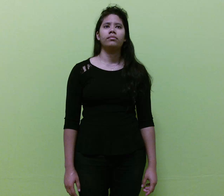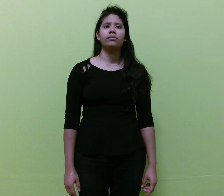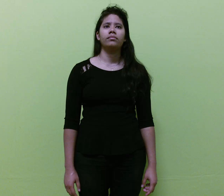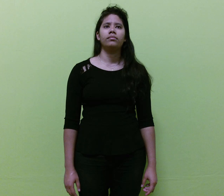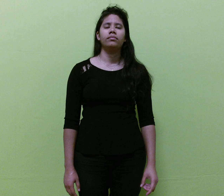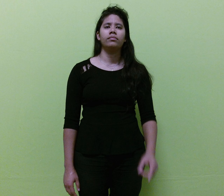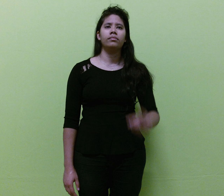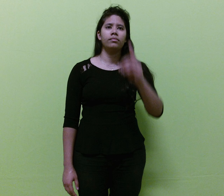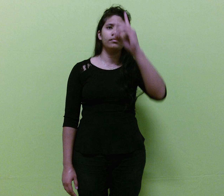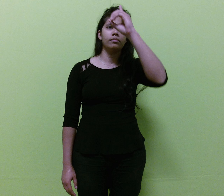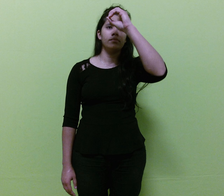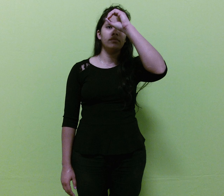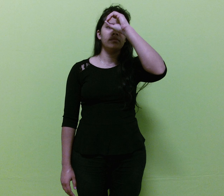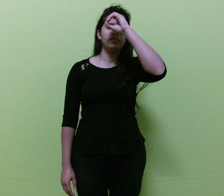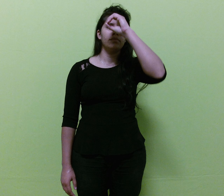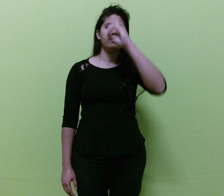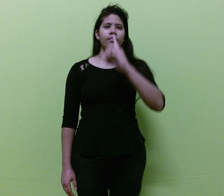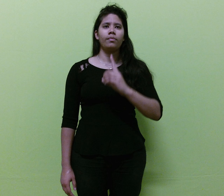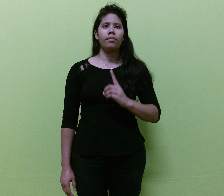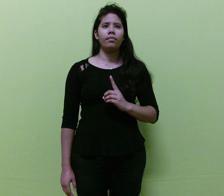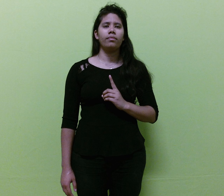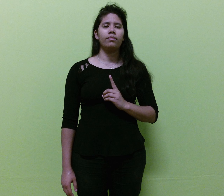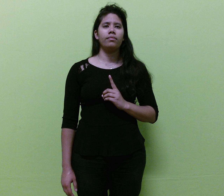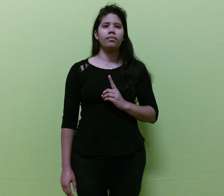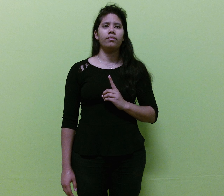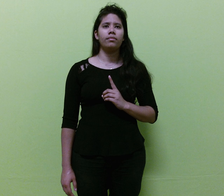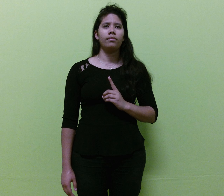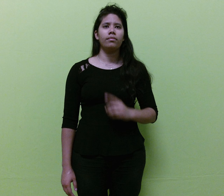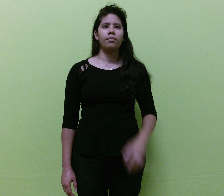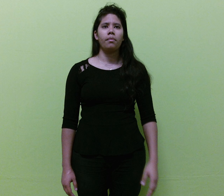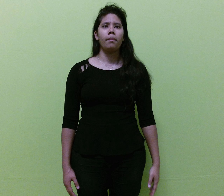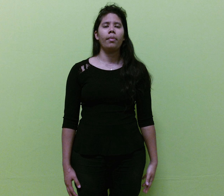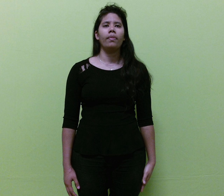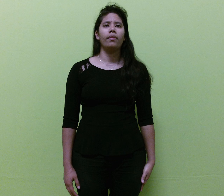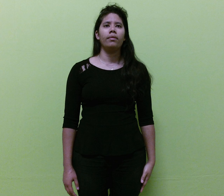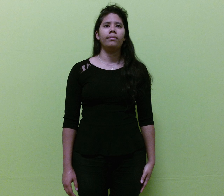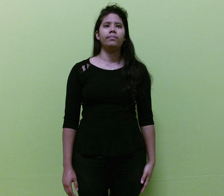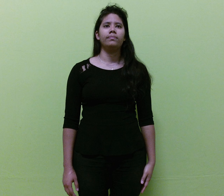amarelo